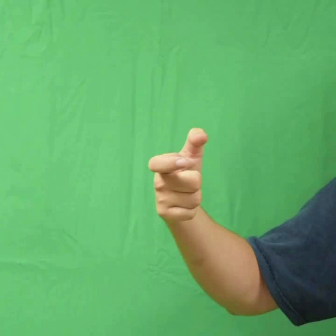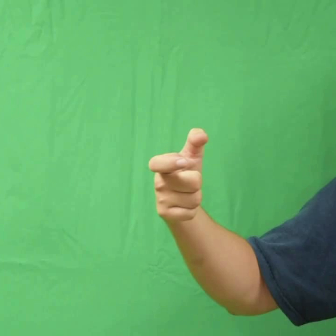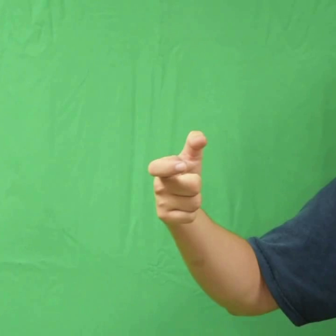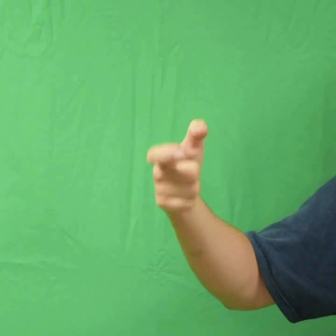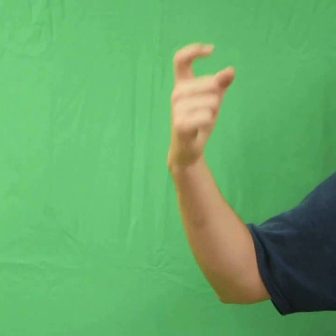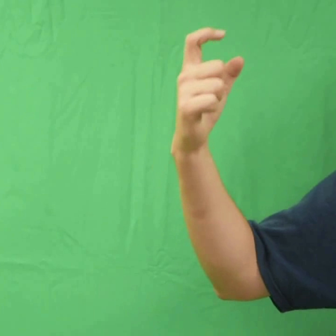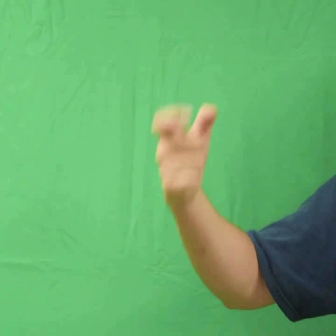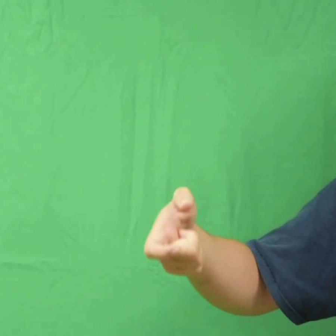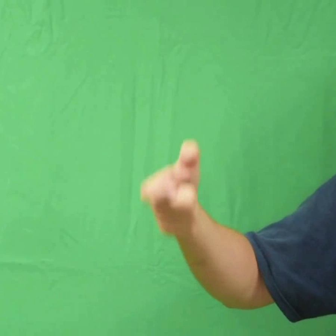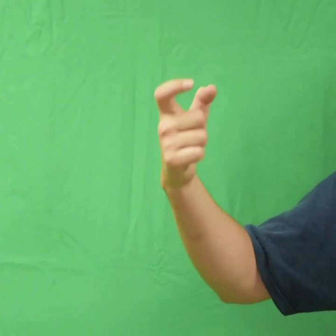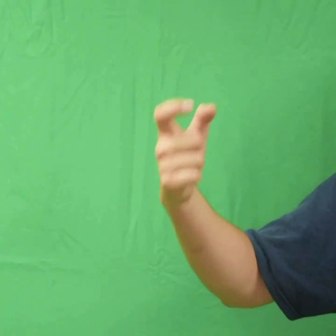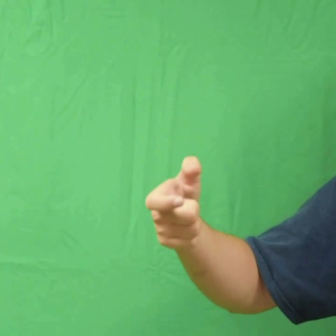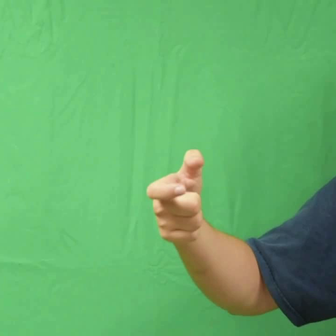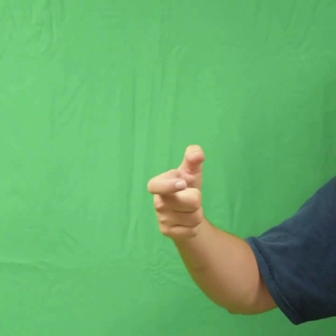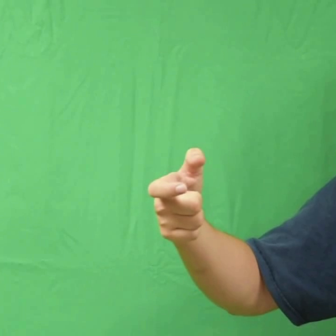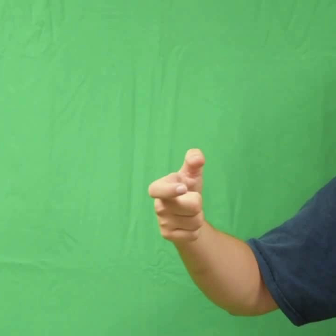Q